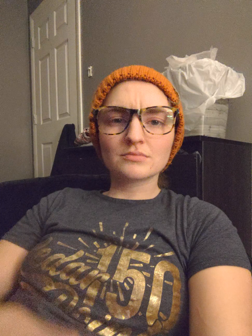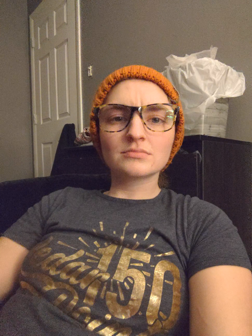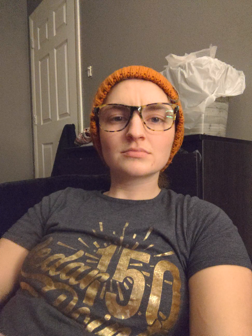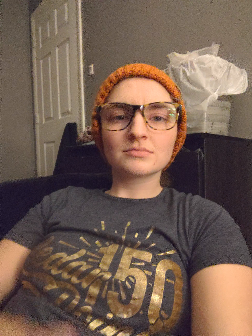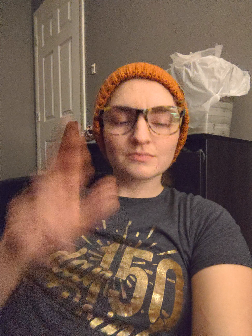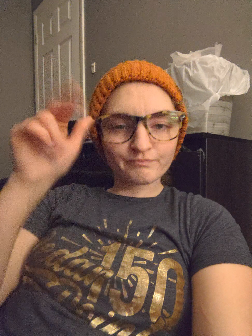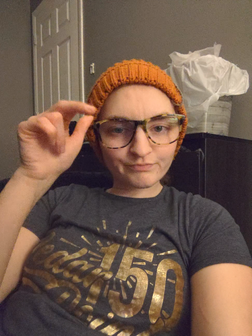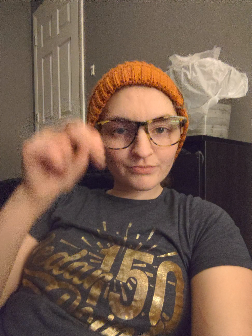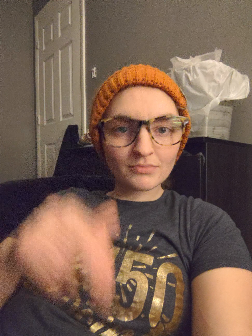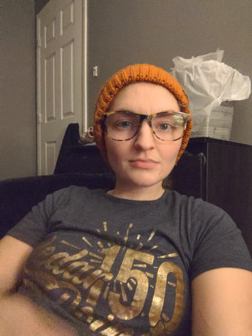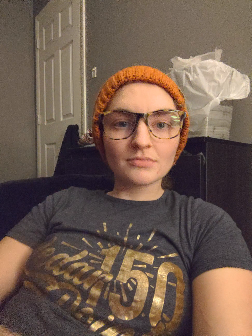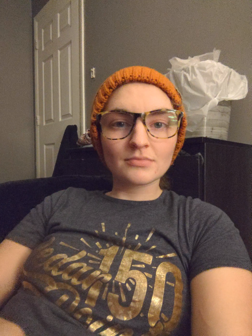horse